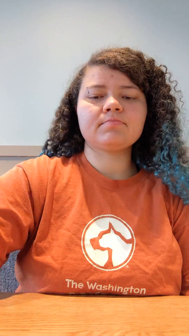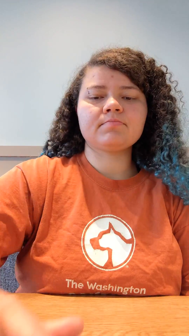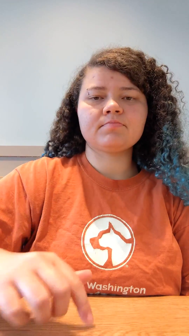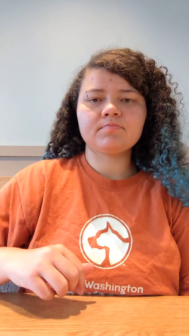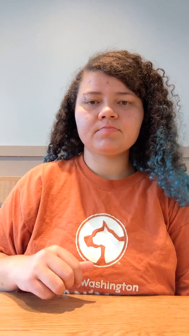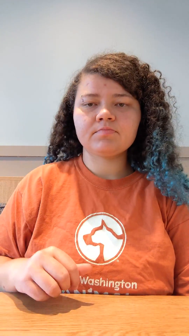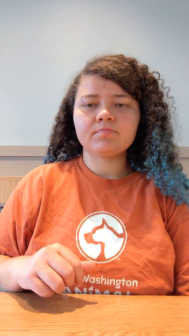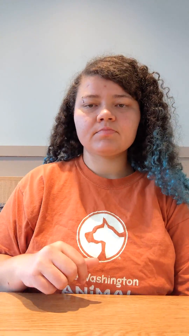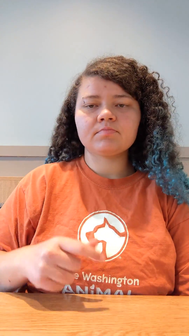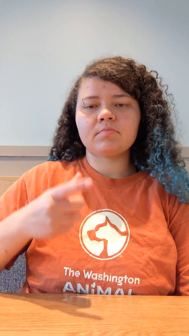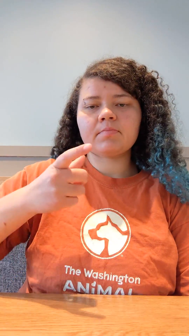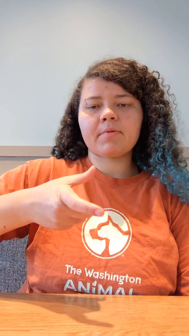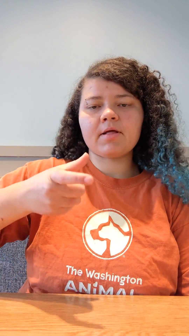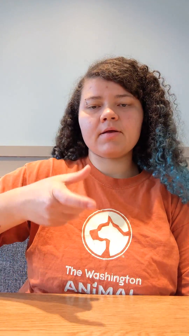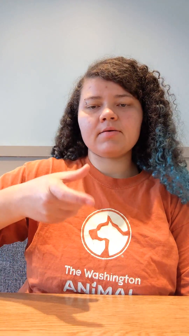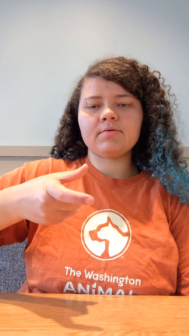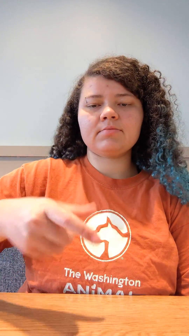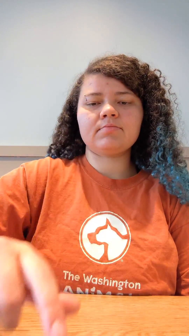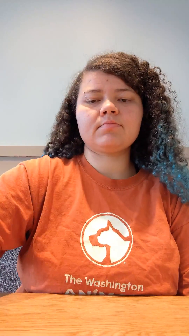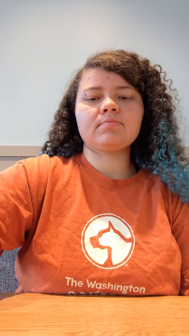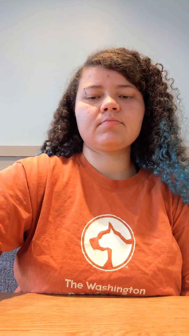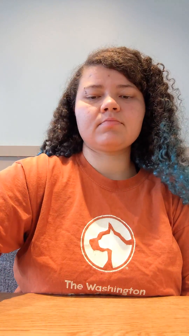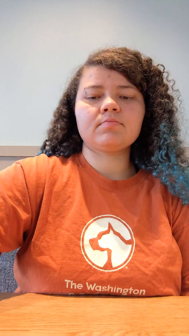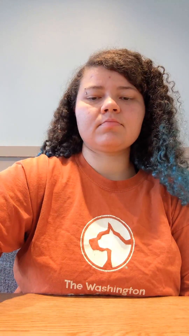plate